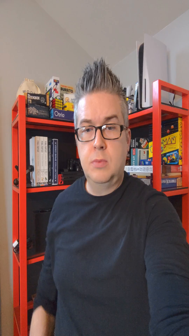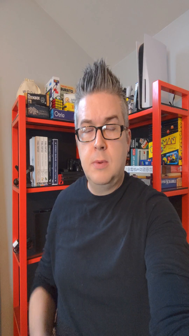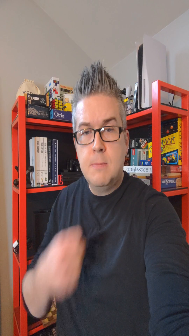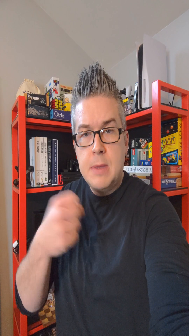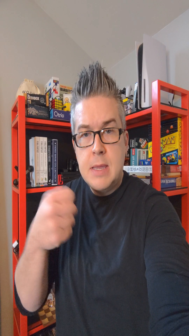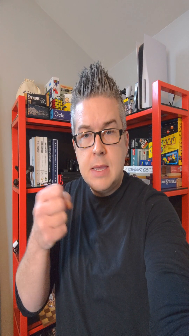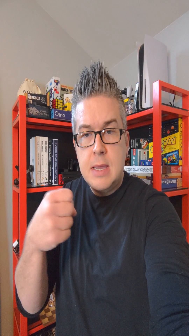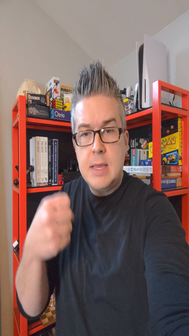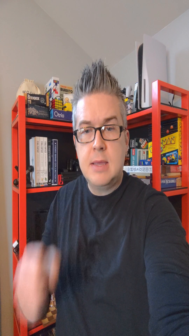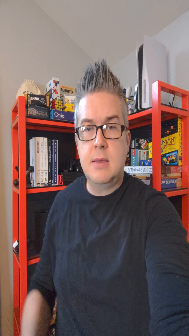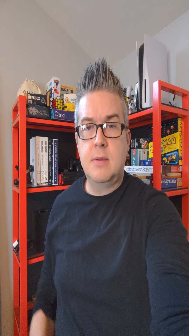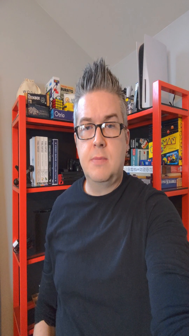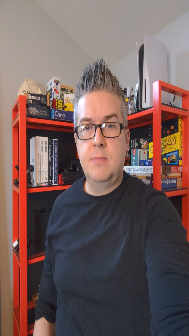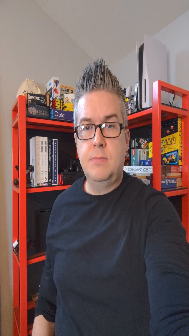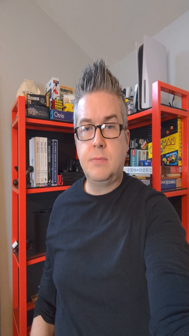make